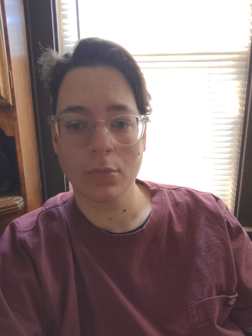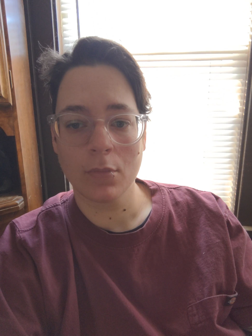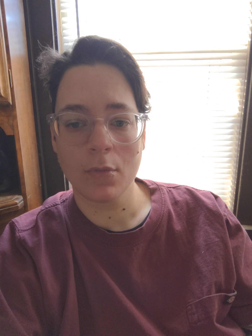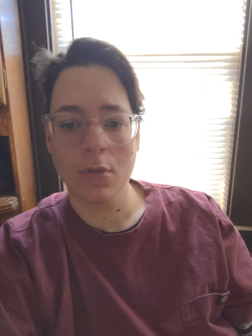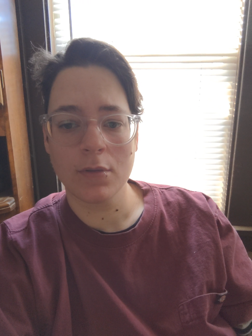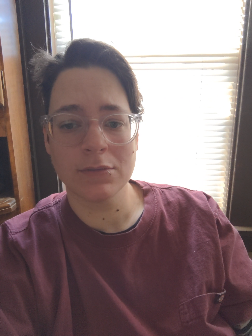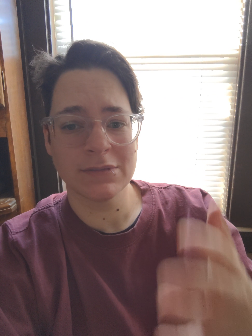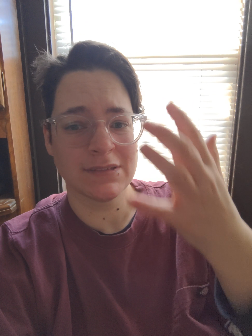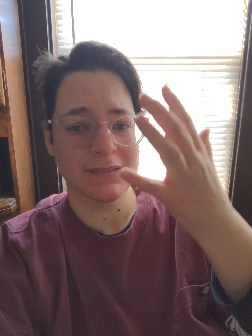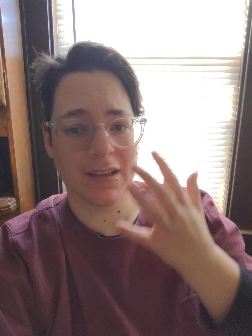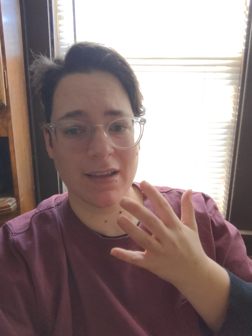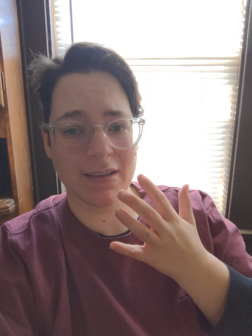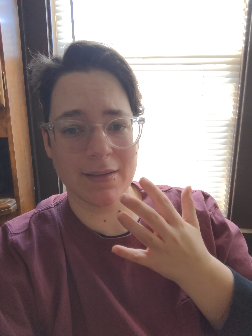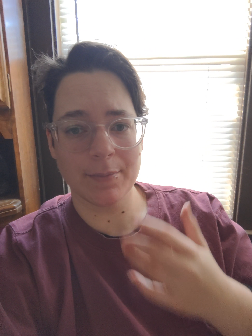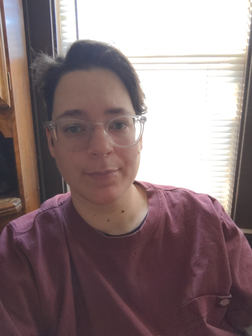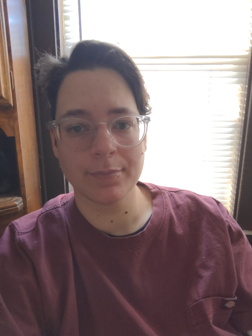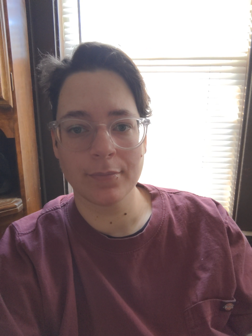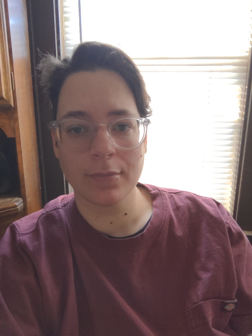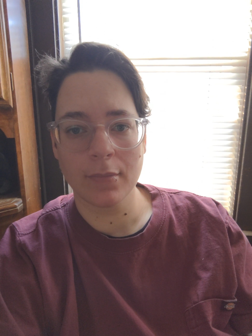sad